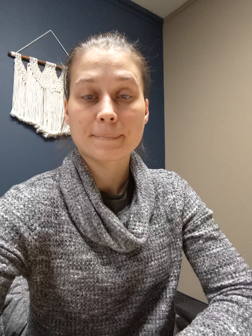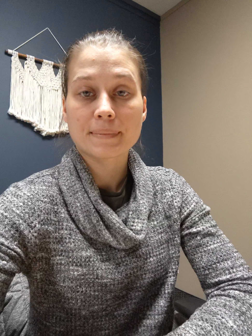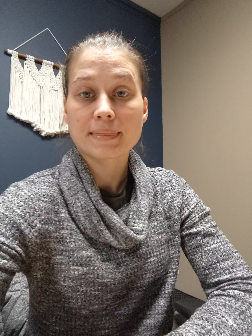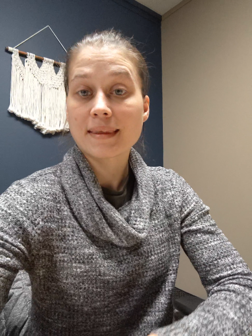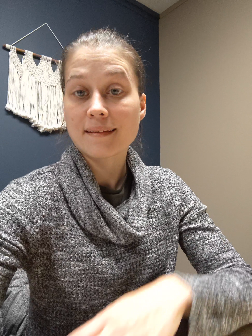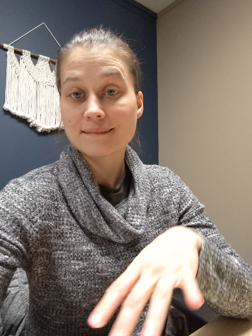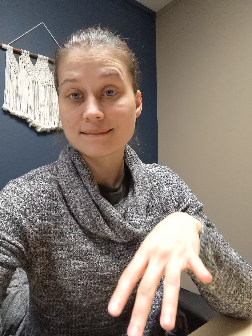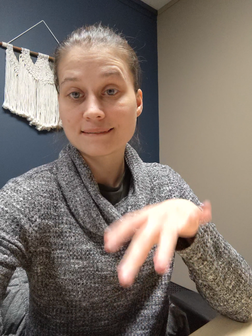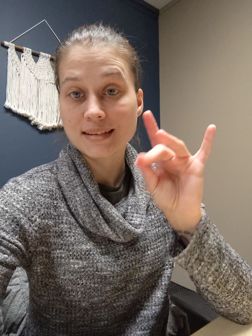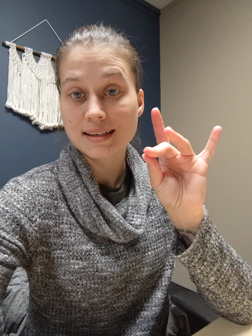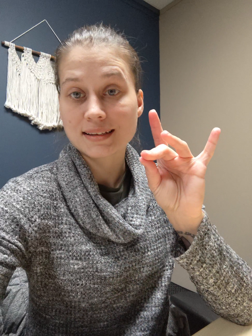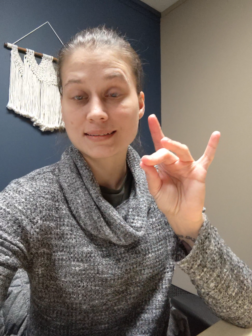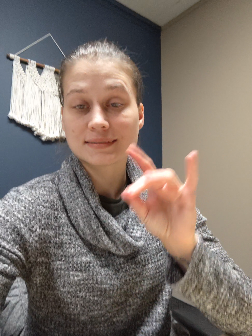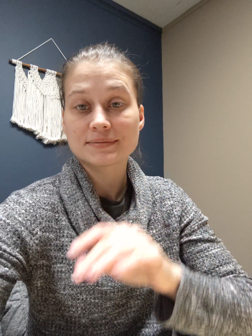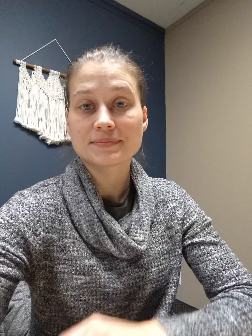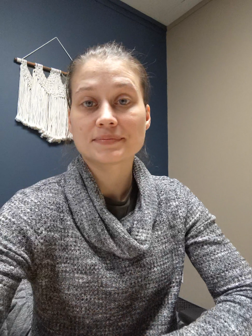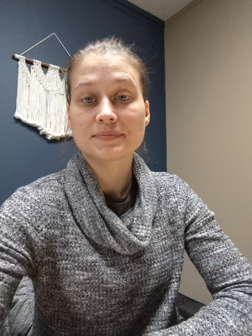find